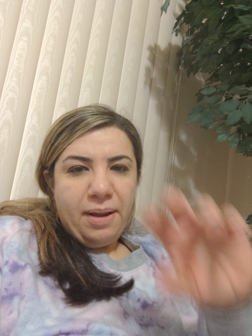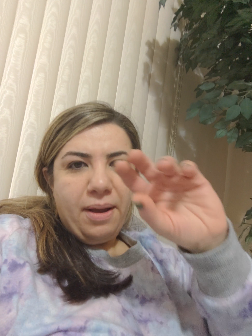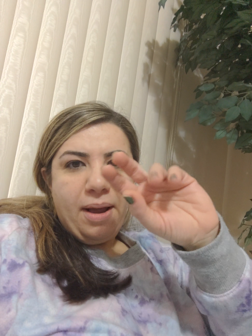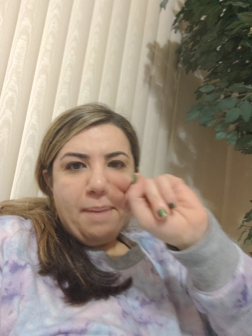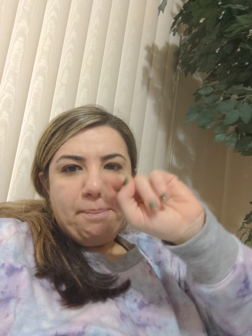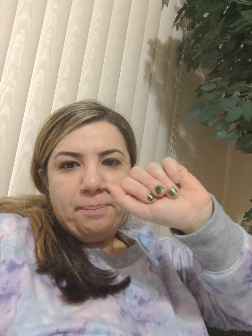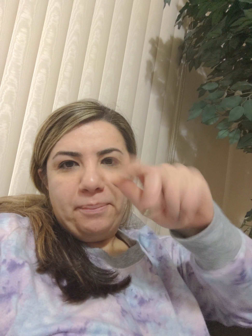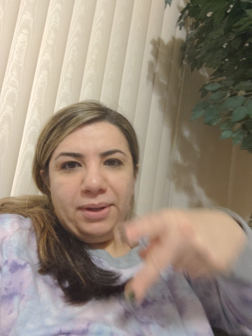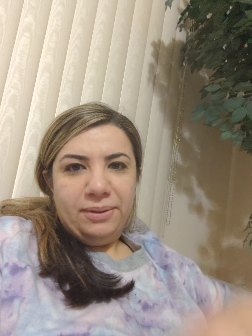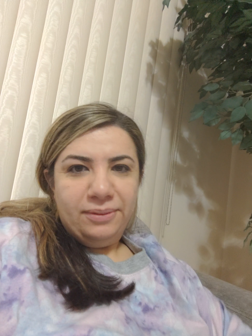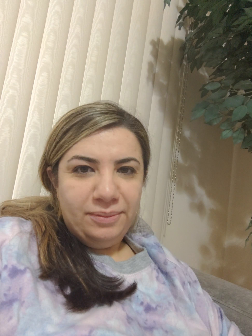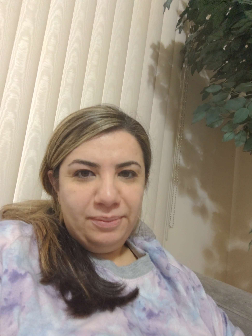nap